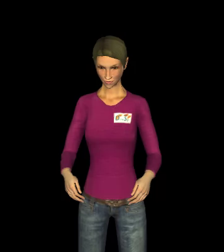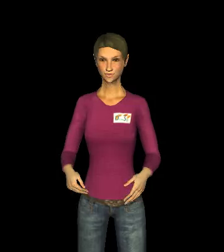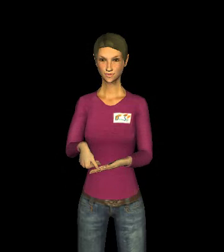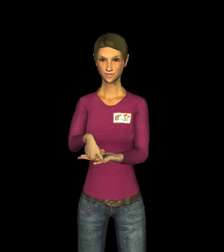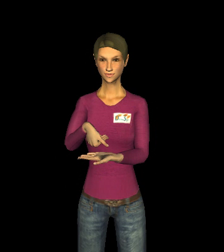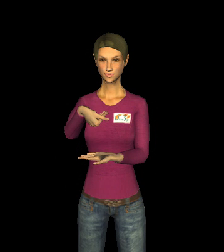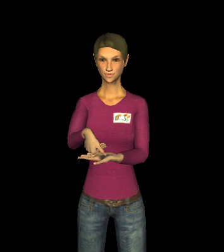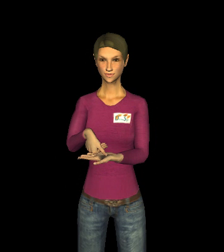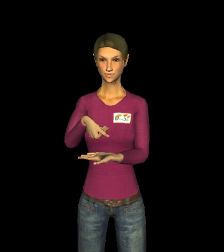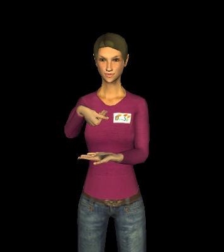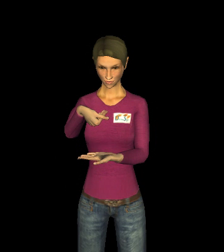حساء